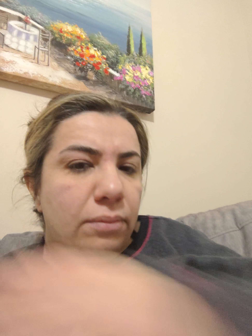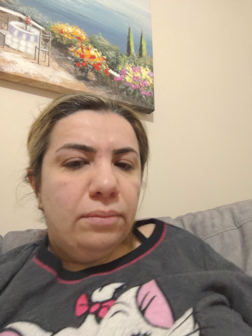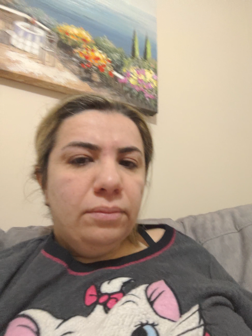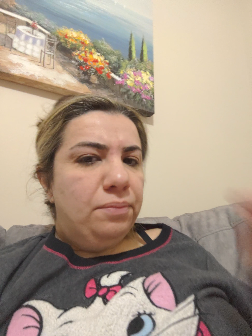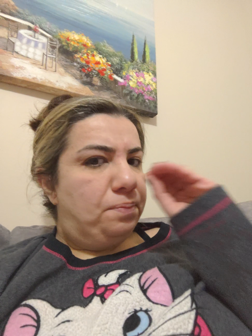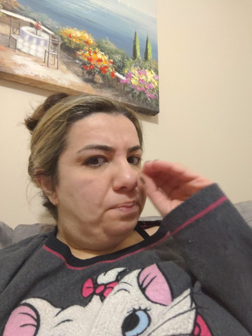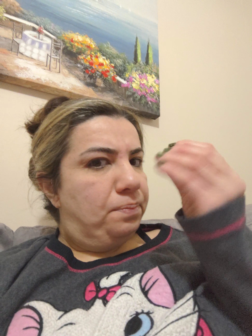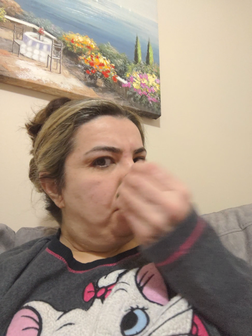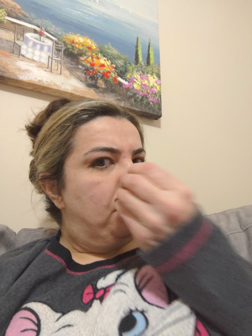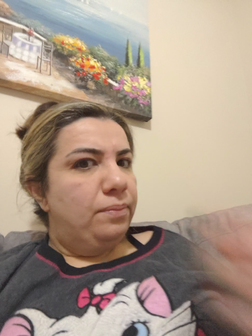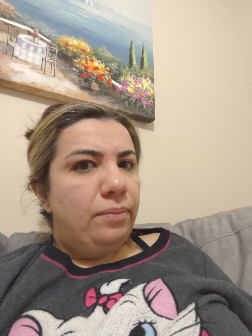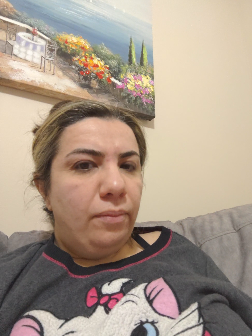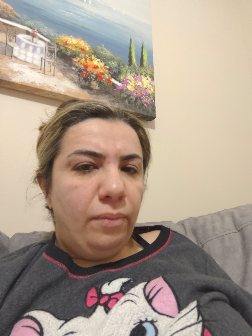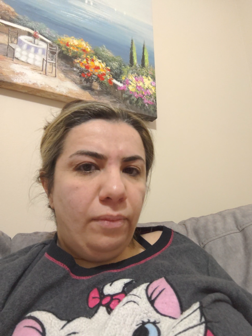flower